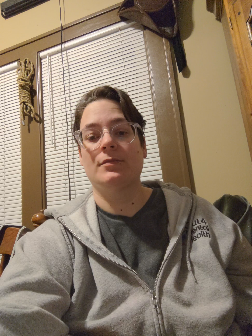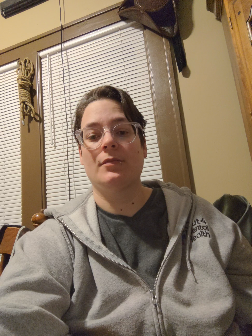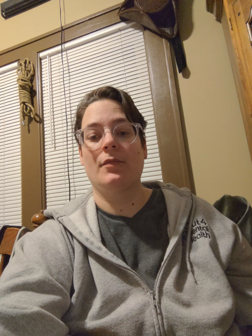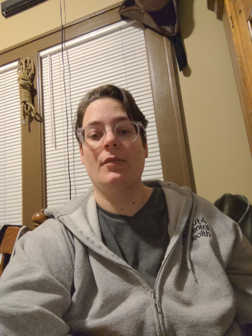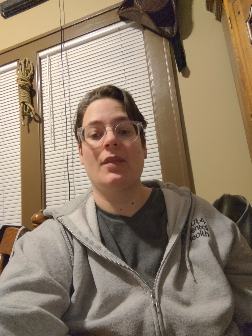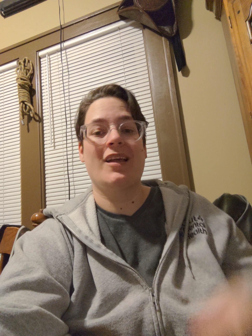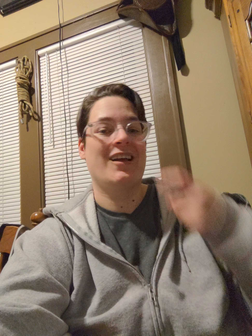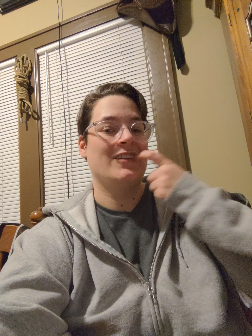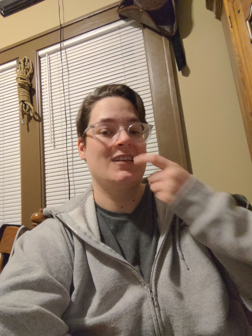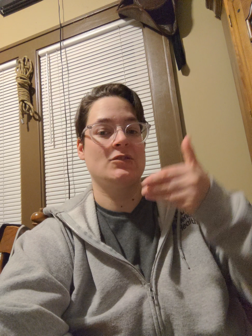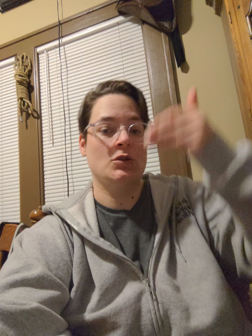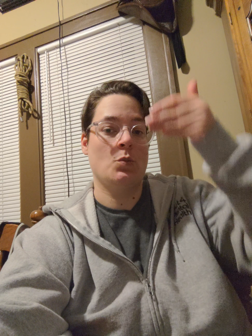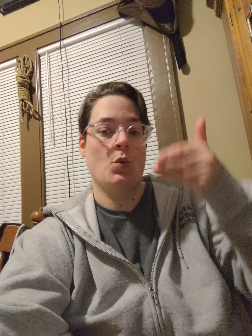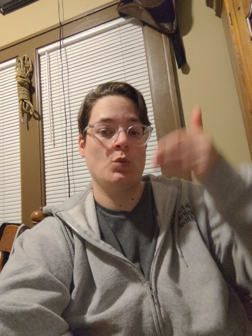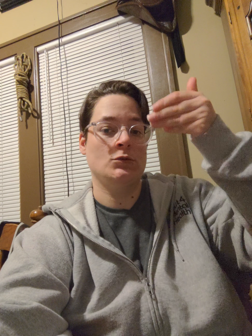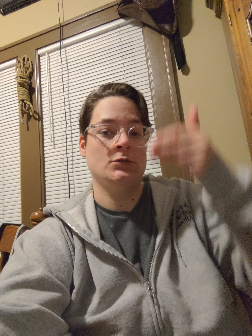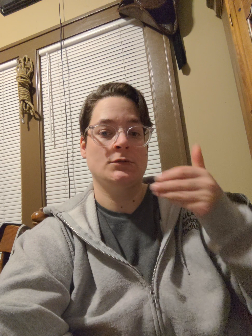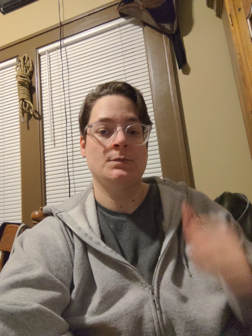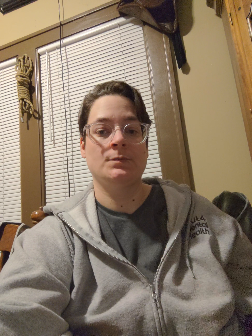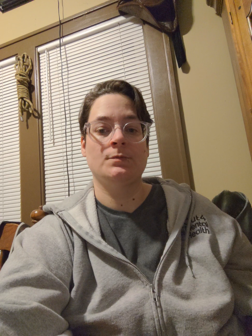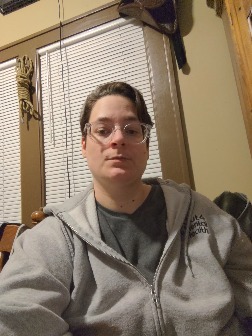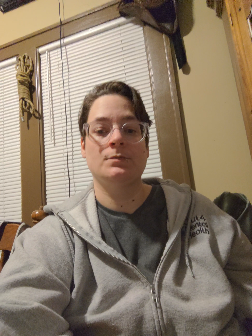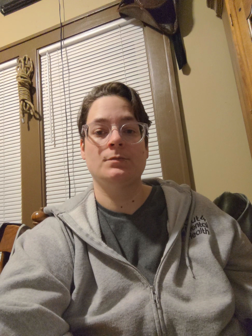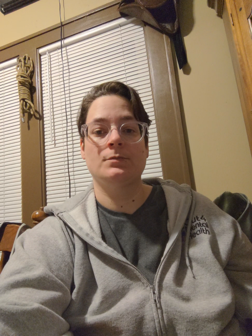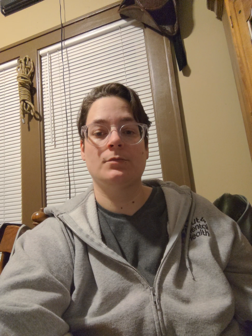window